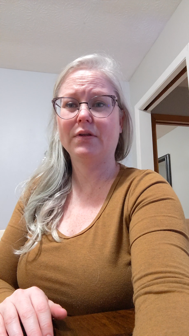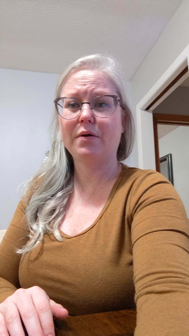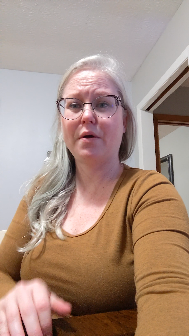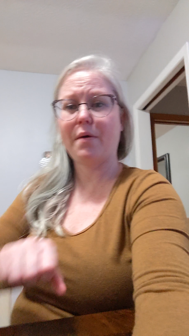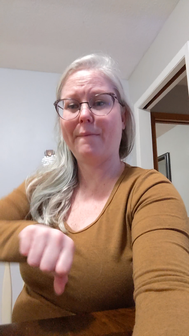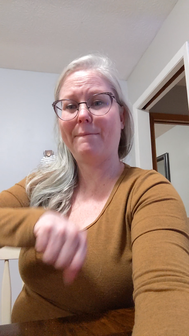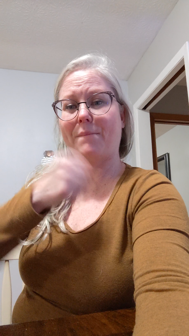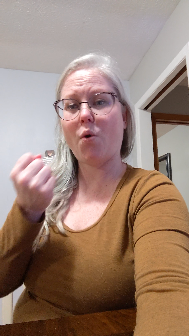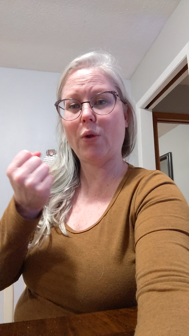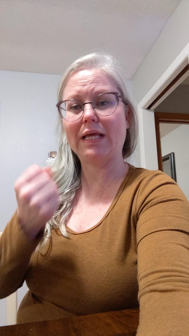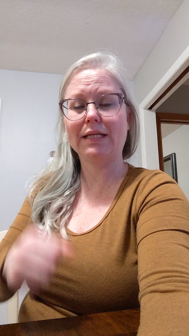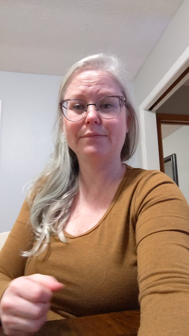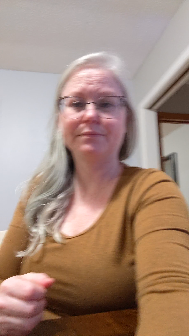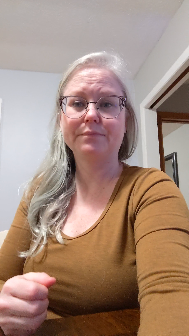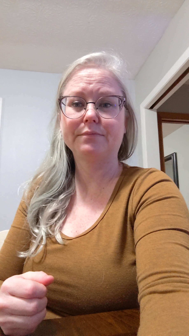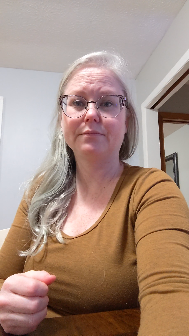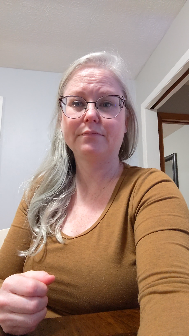broken